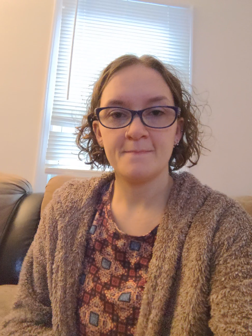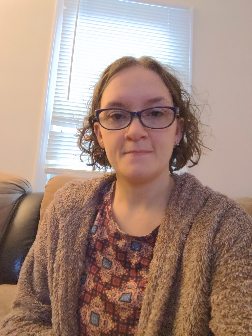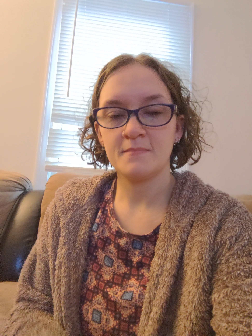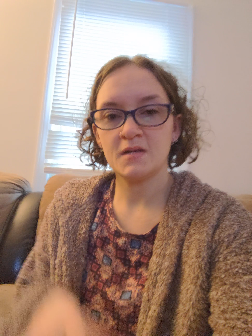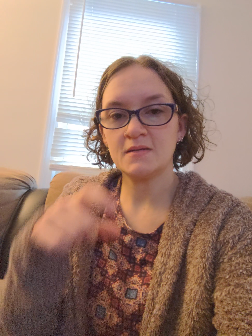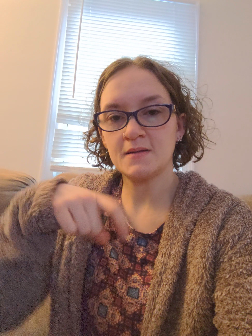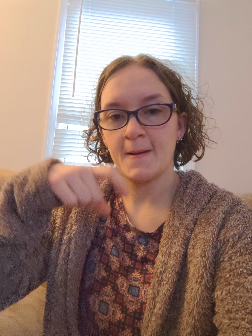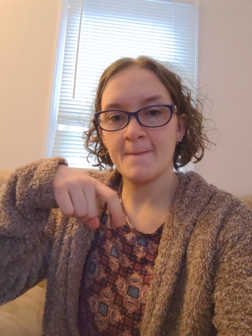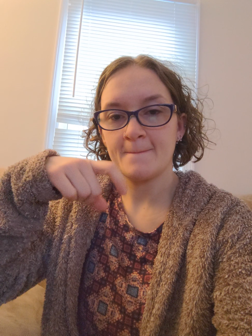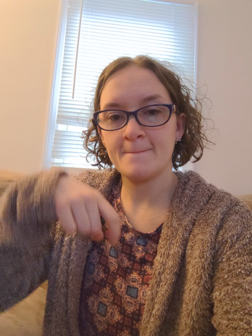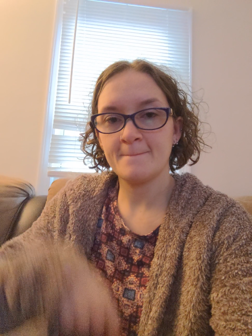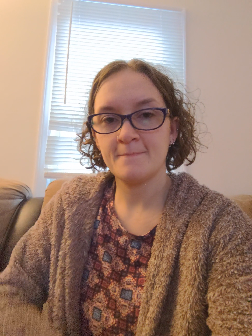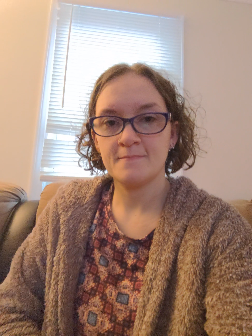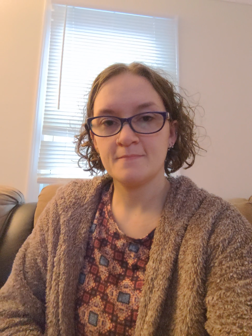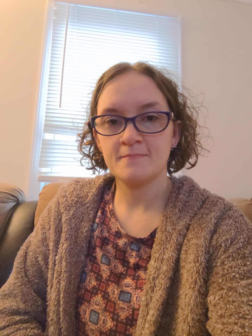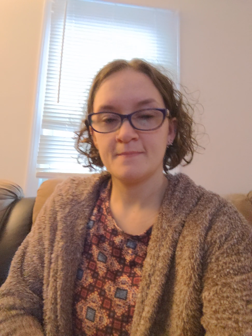time